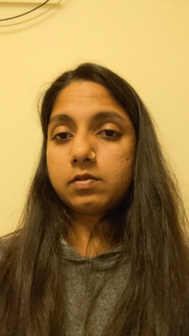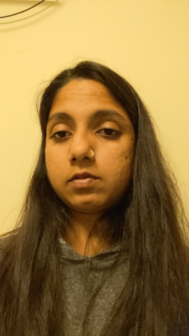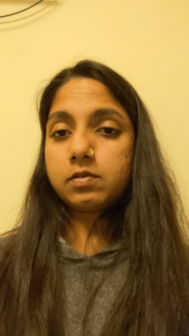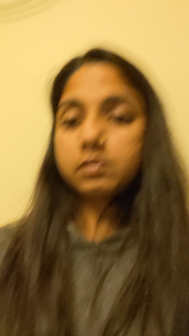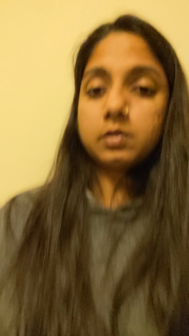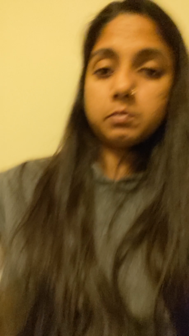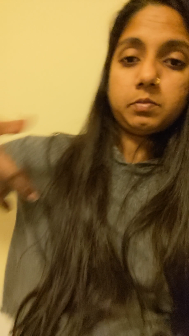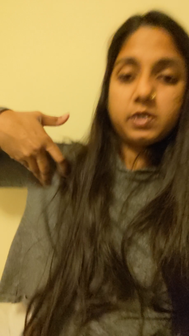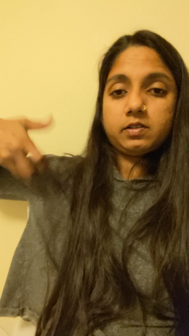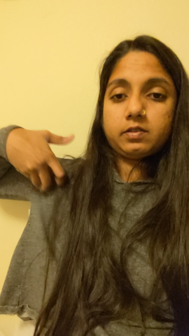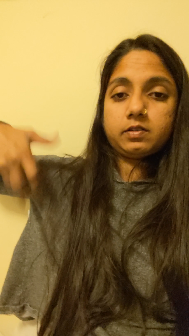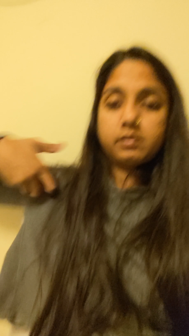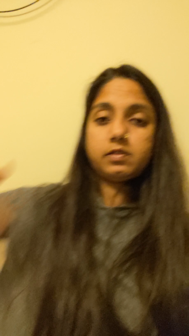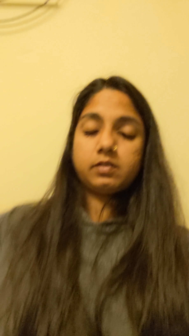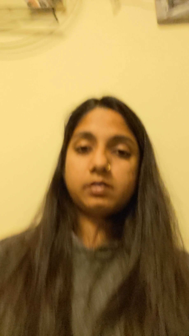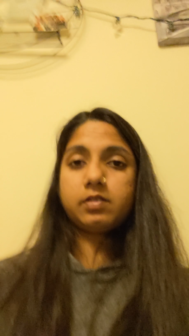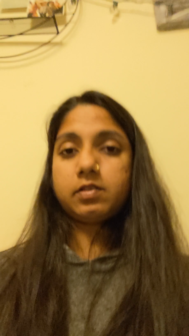monkey